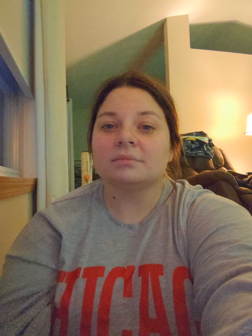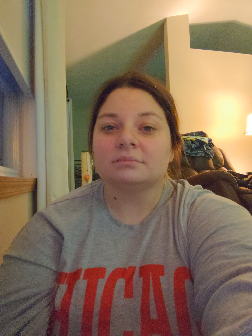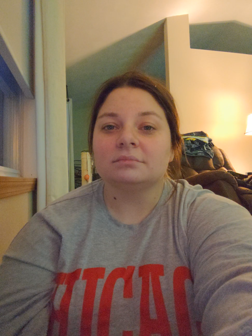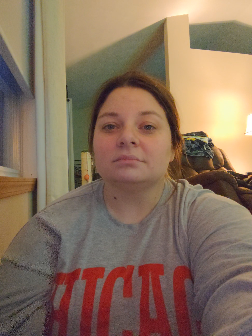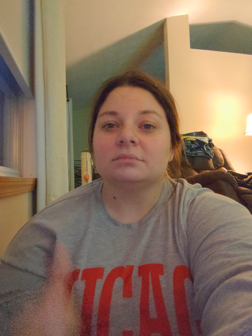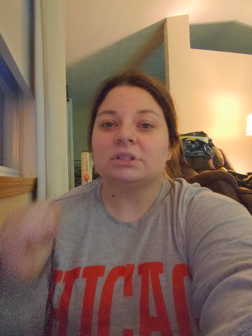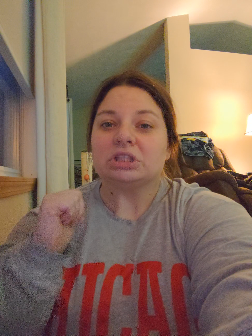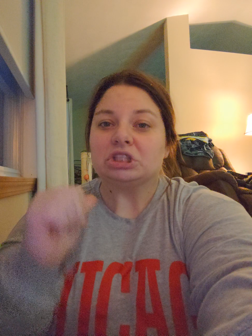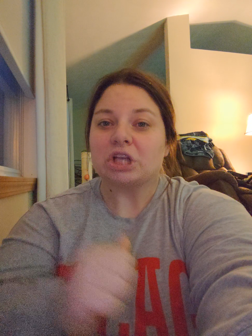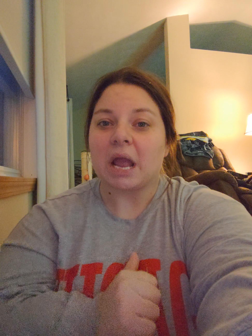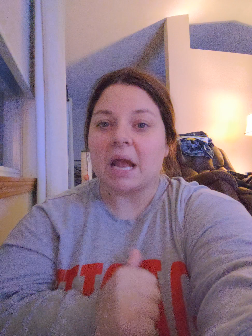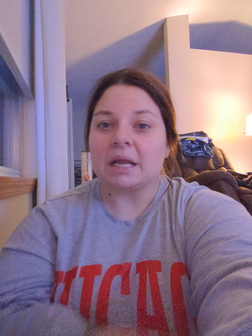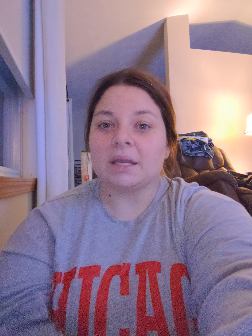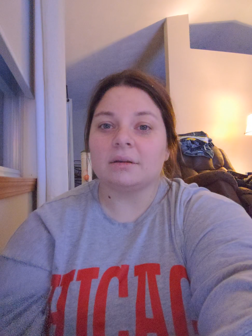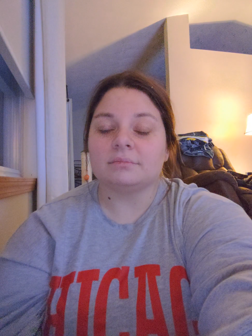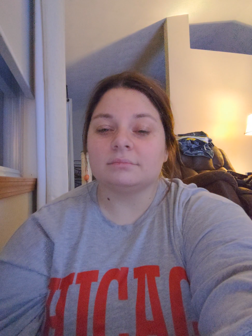jacket